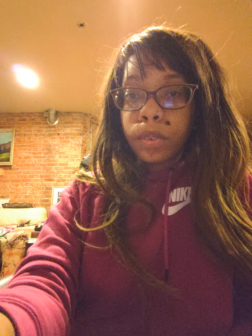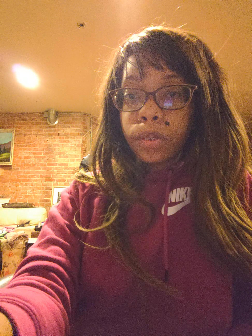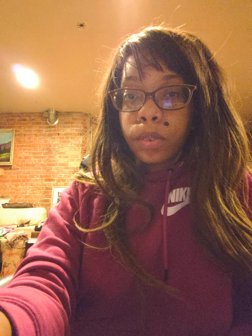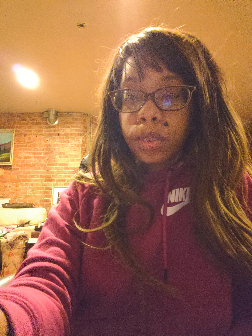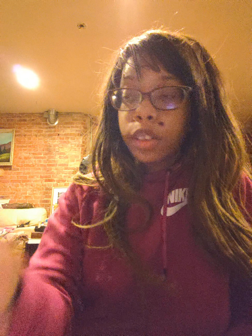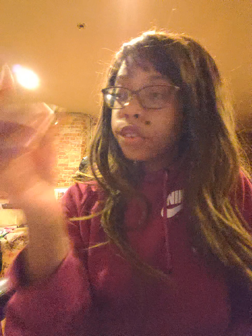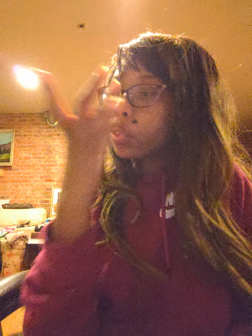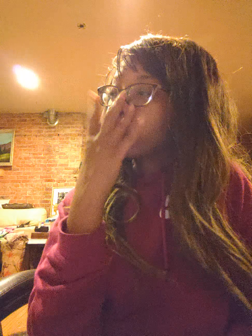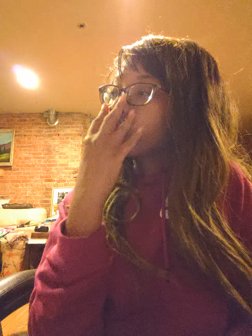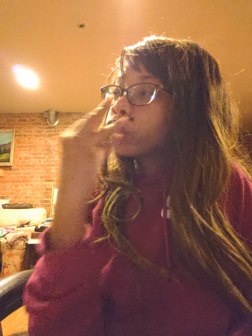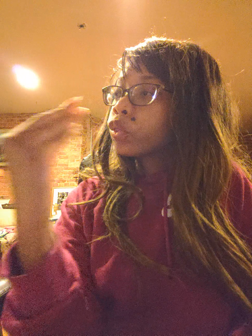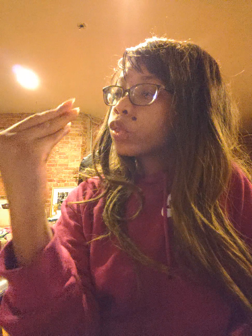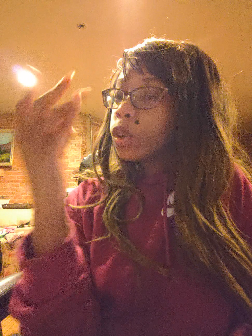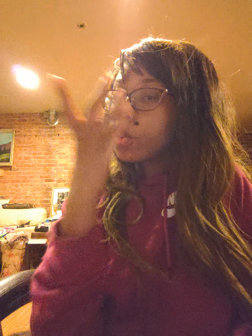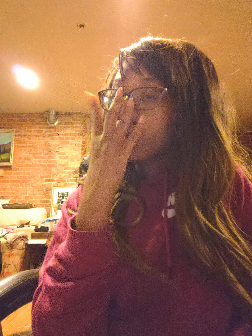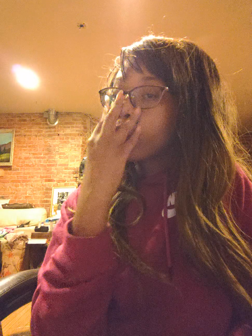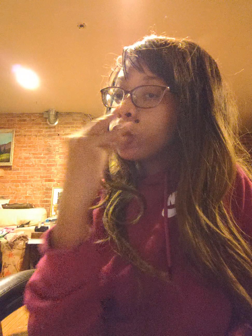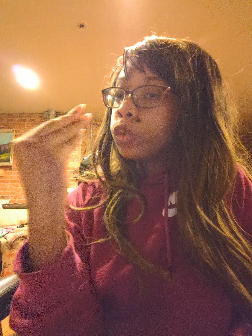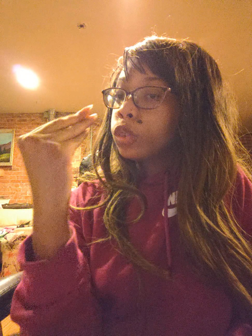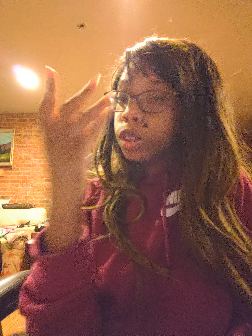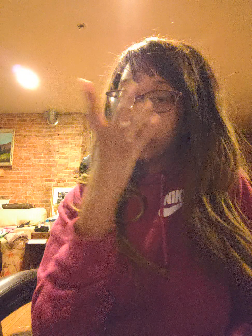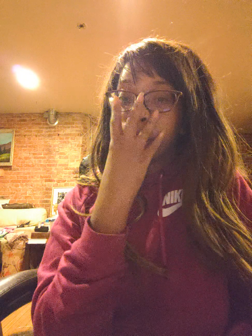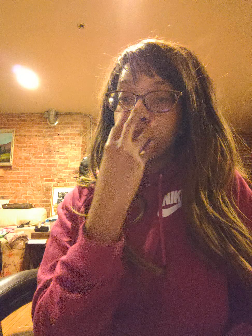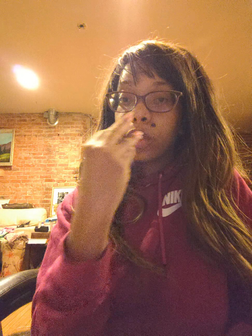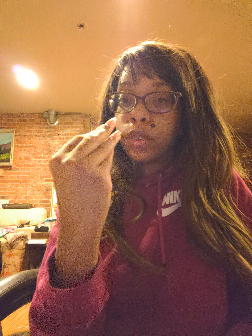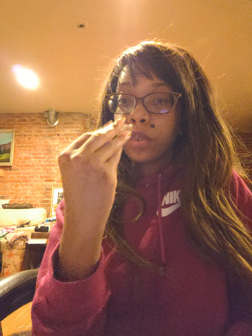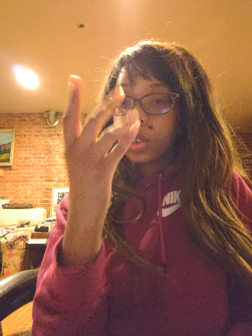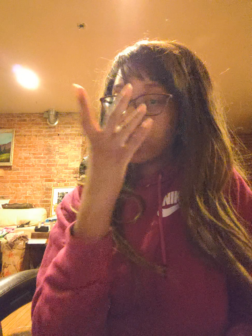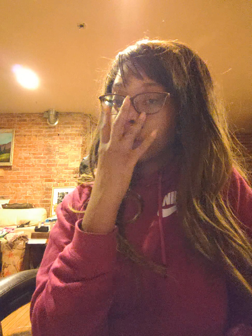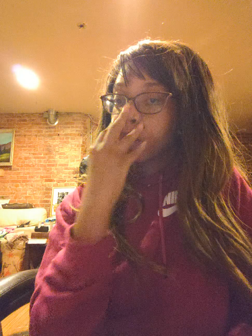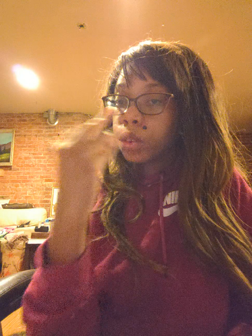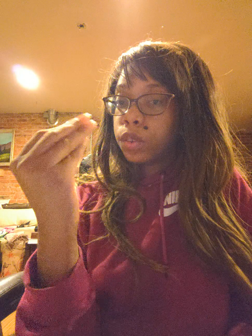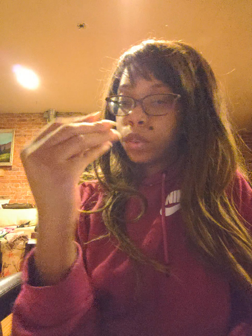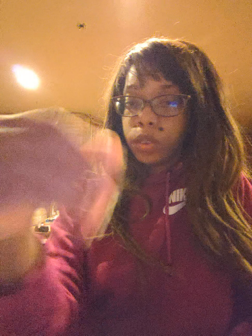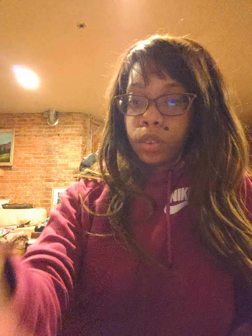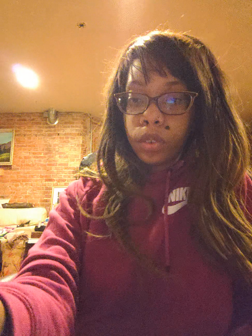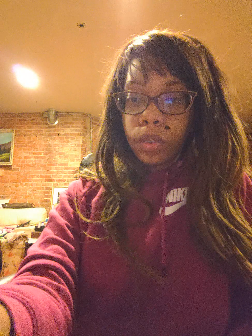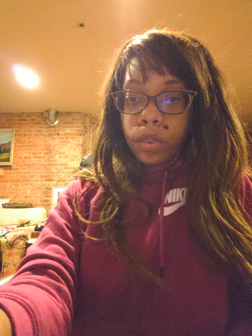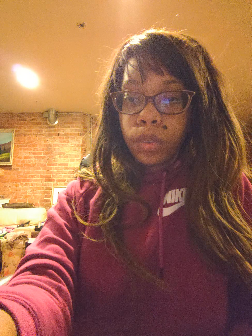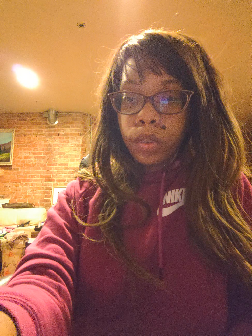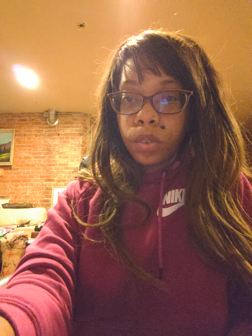wolf